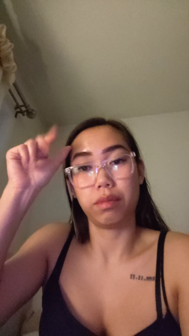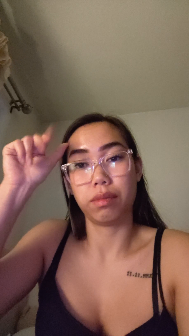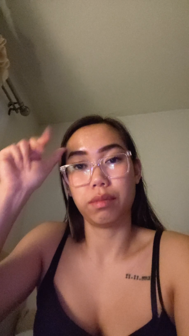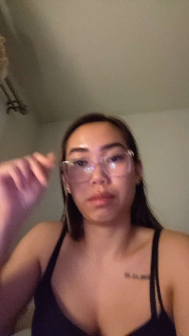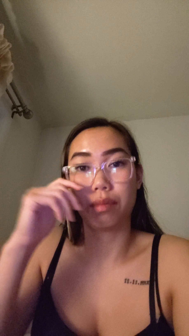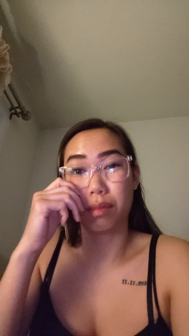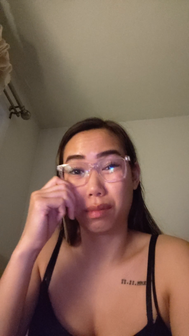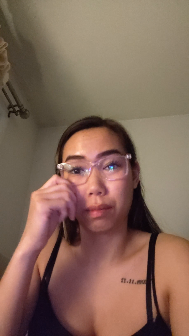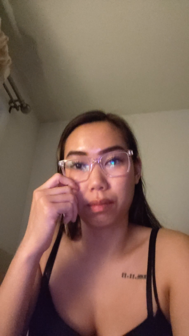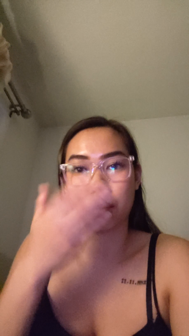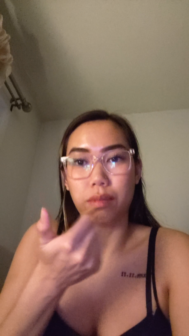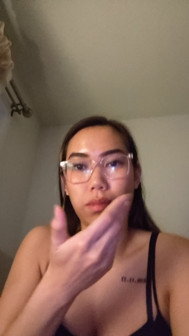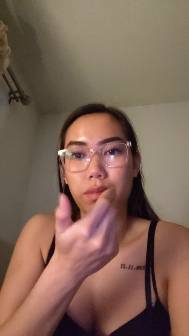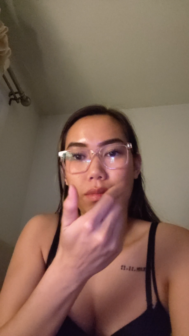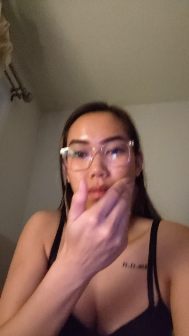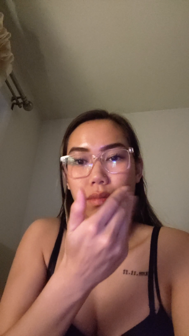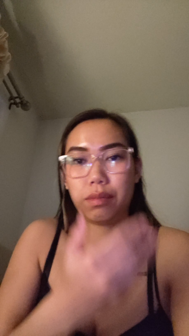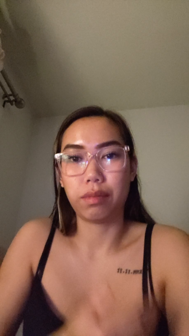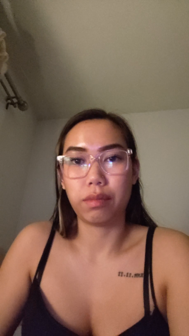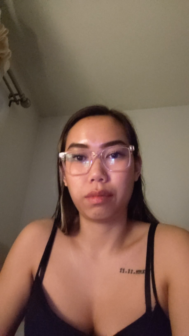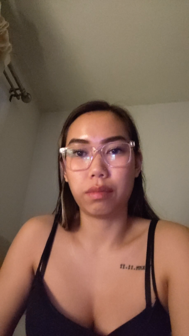butterfly